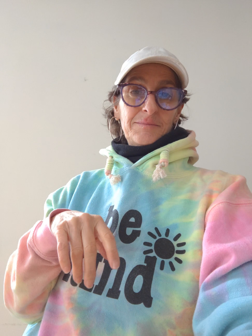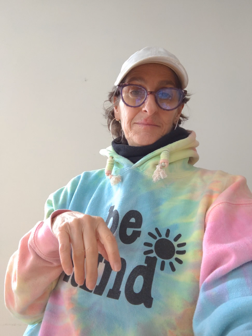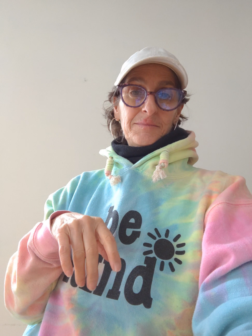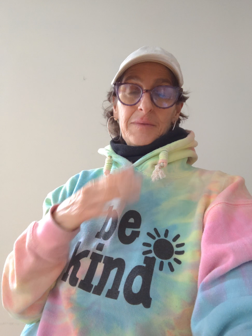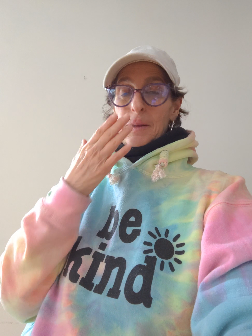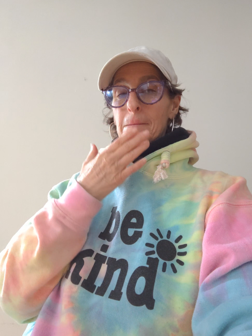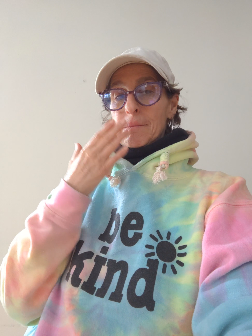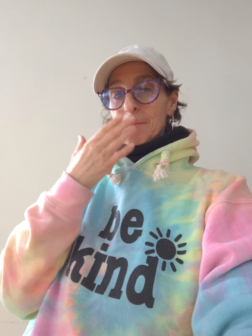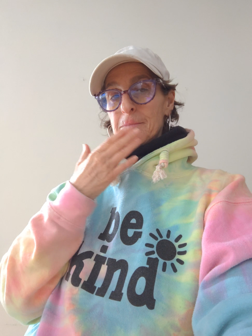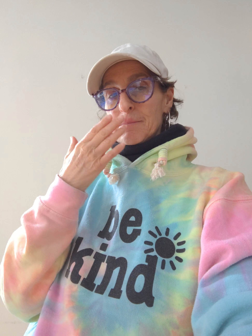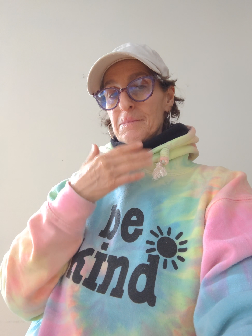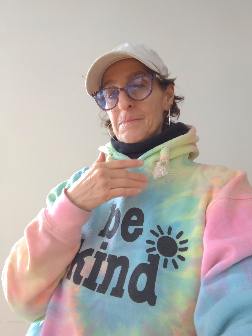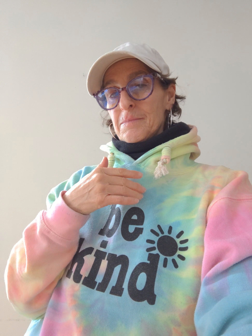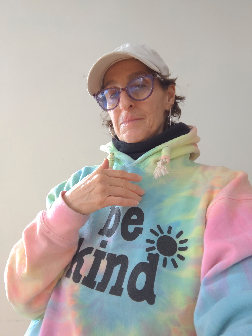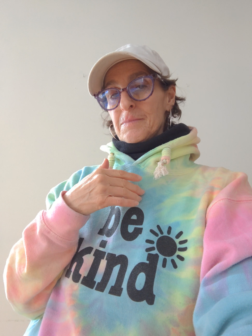napkin